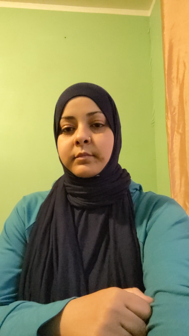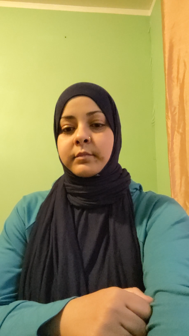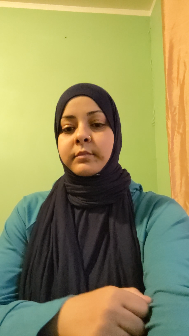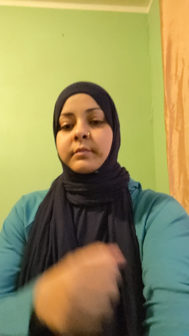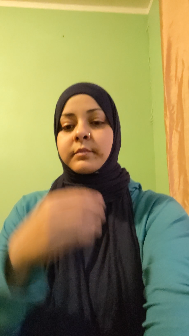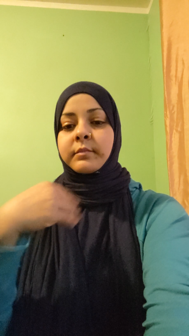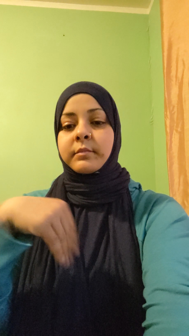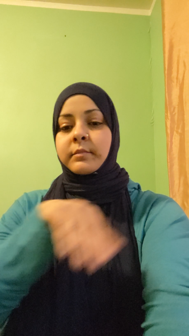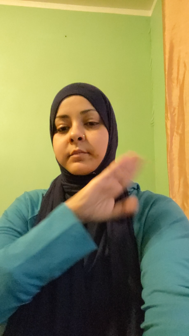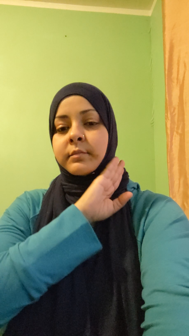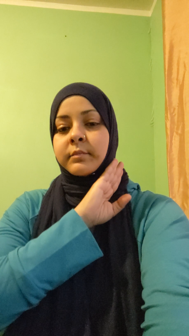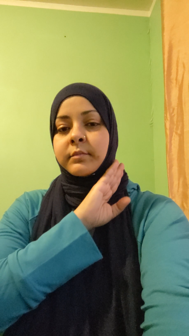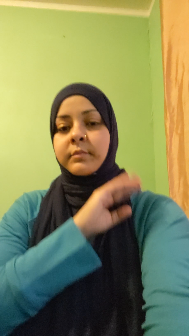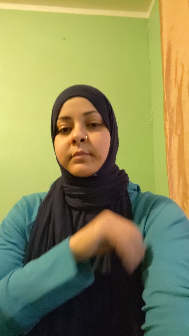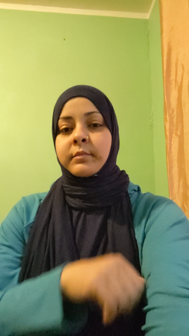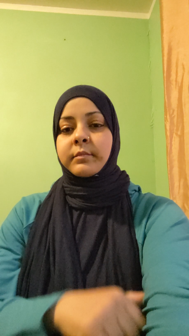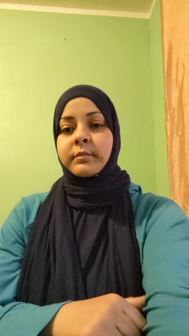scarf